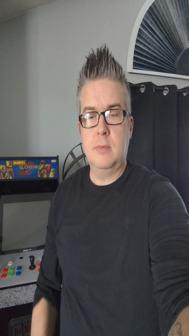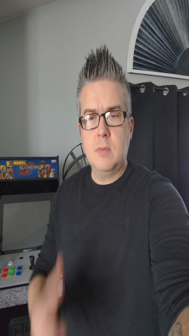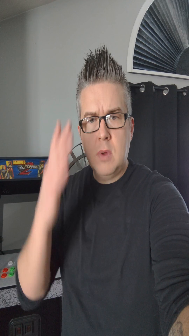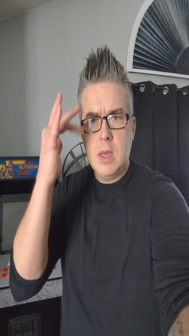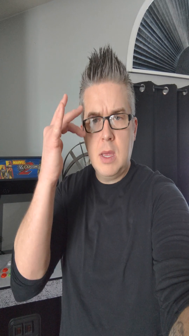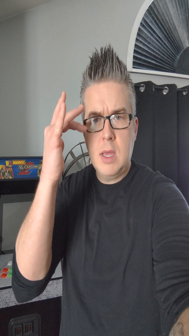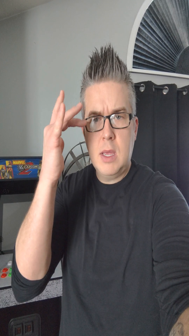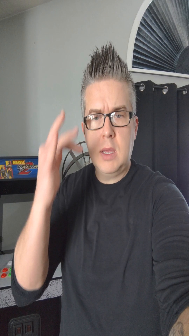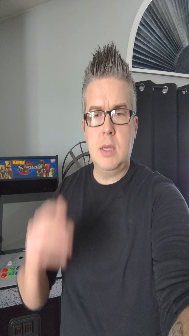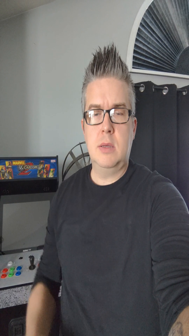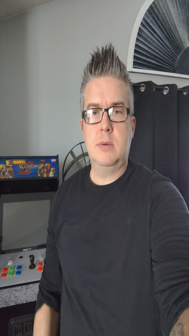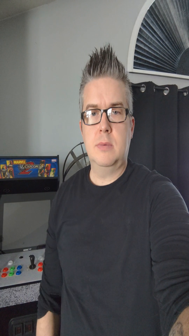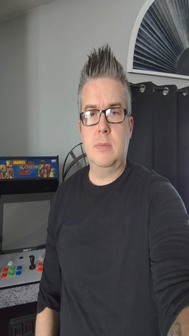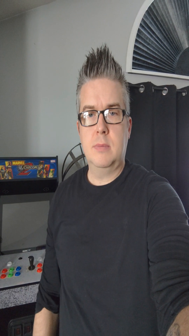why